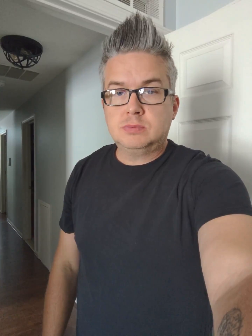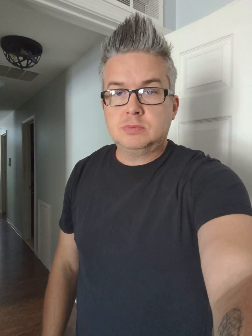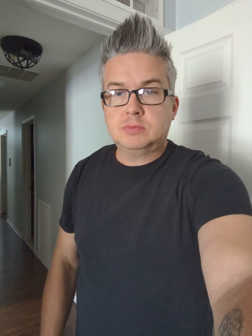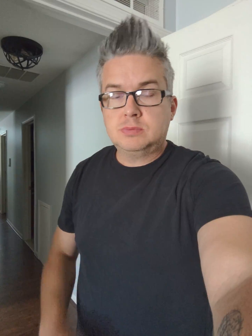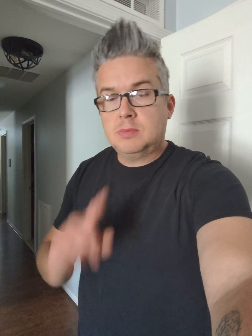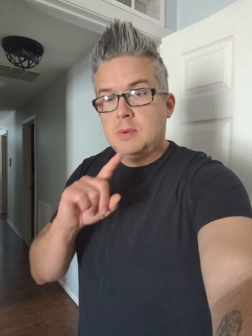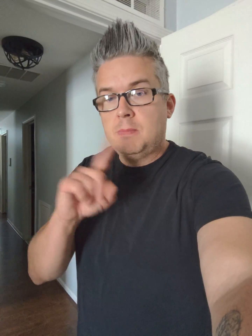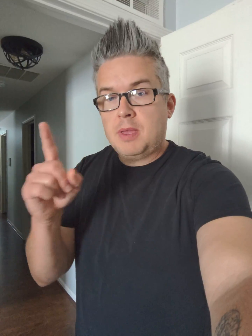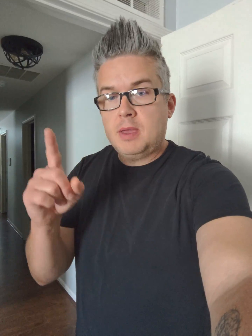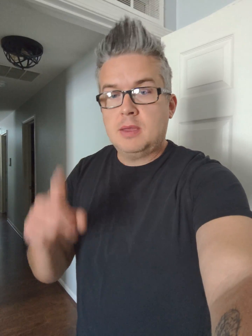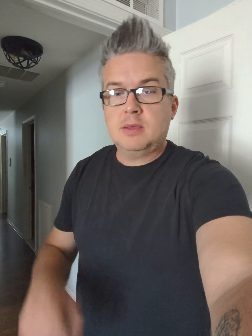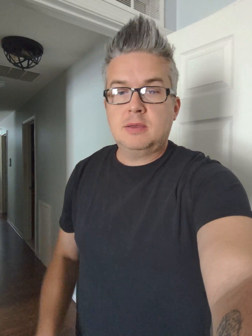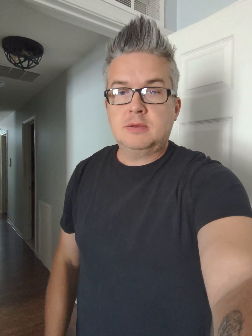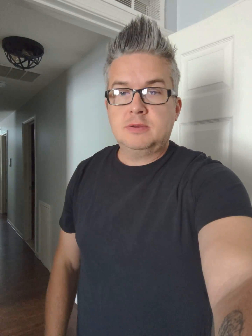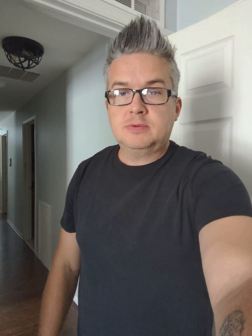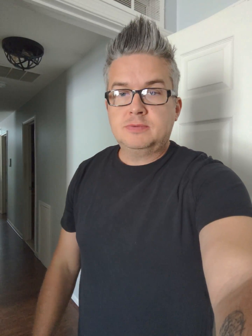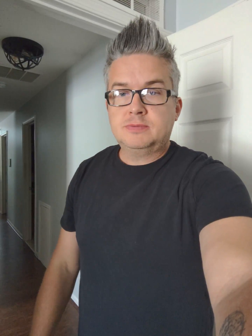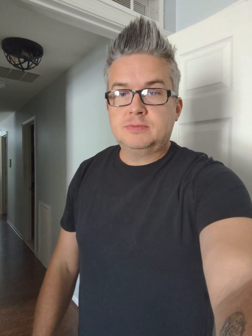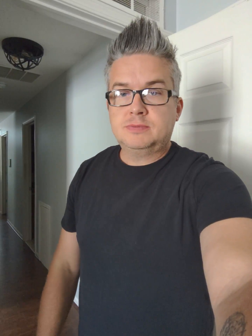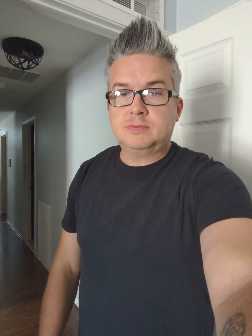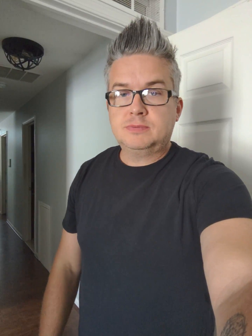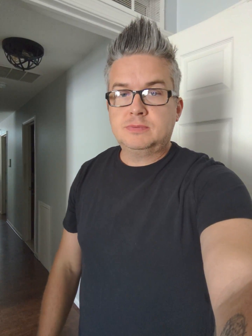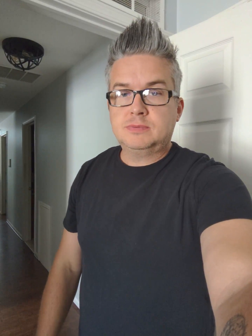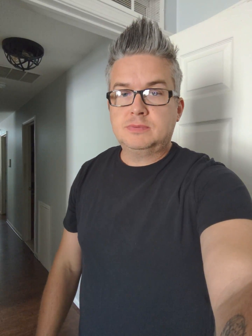but